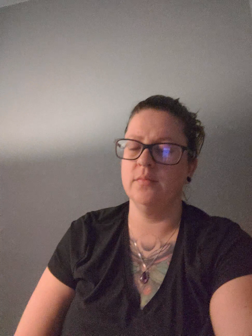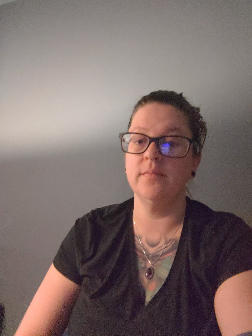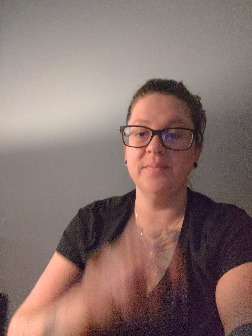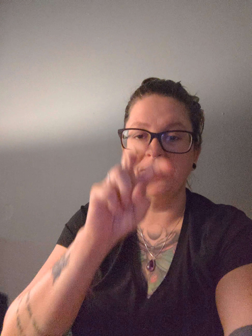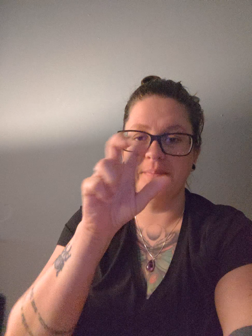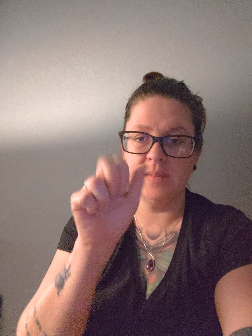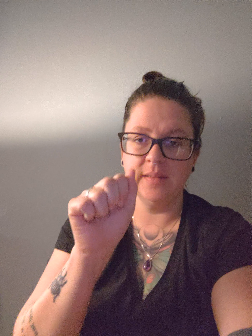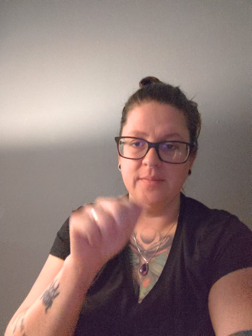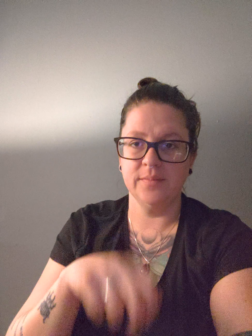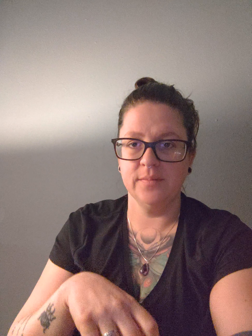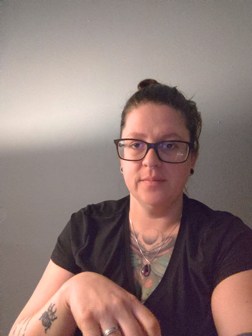pizza